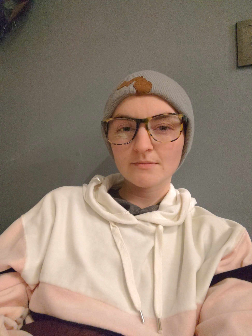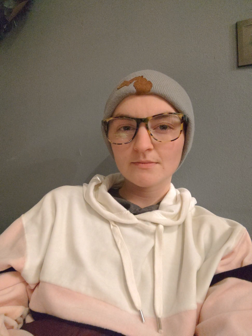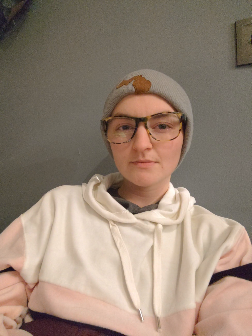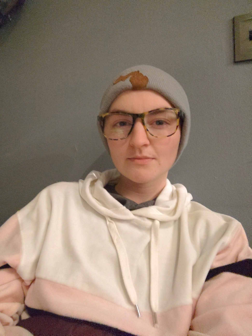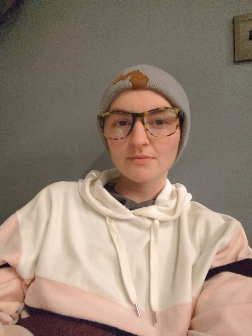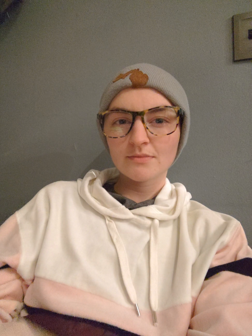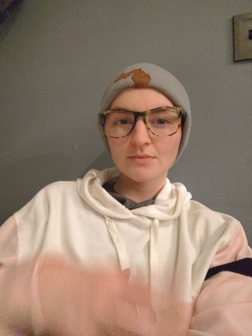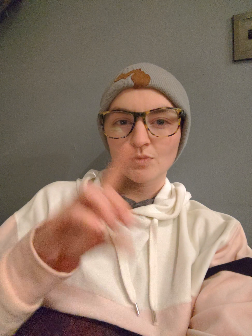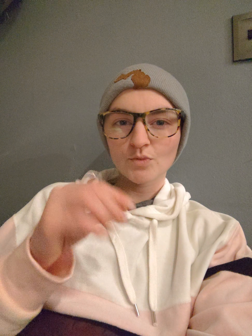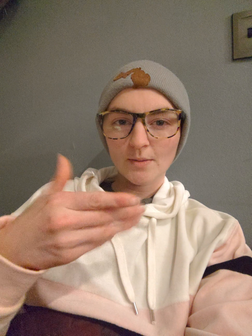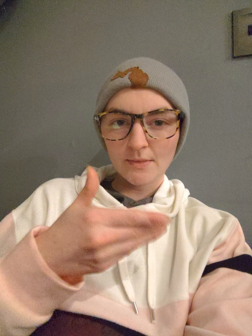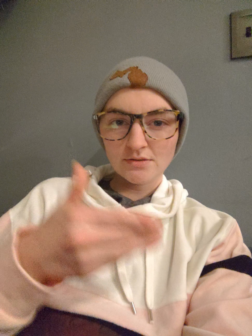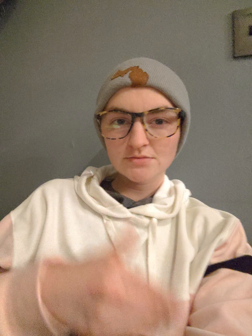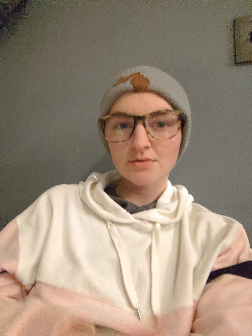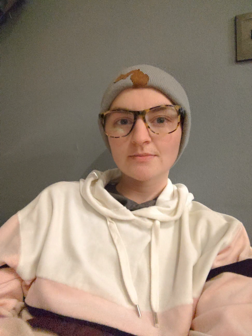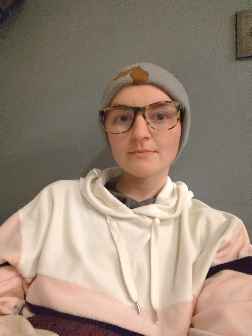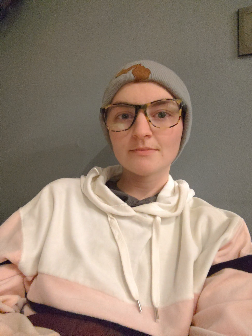puppy